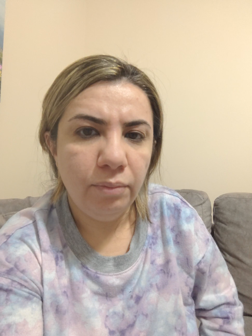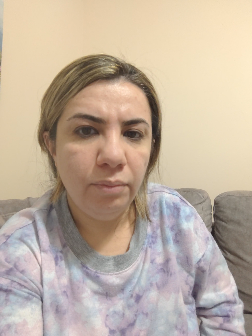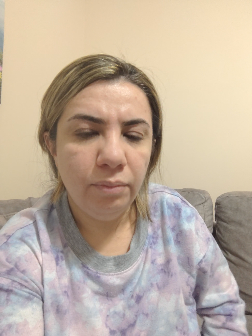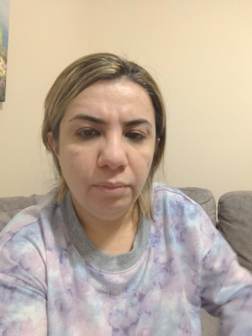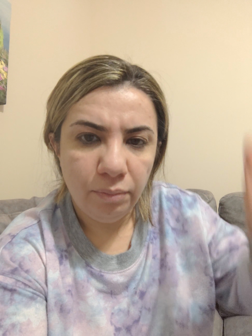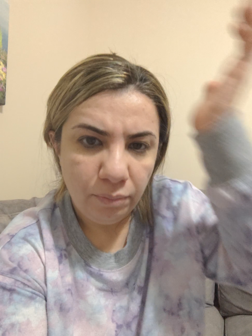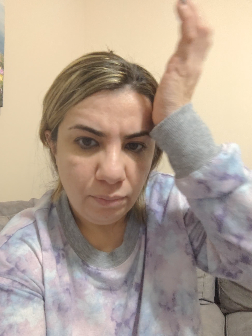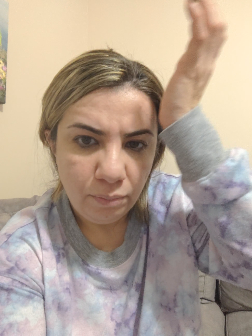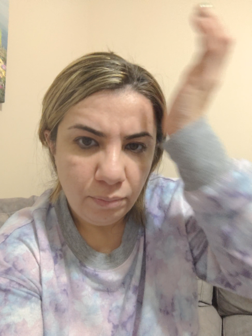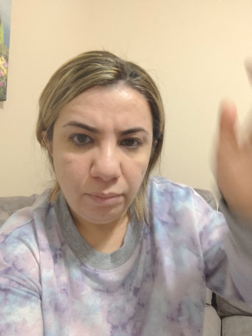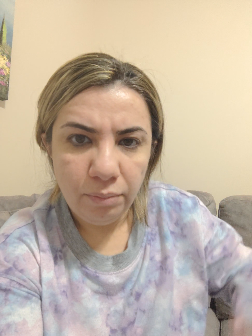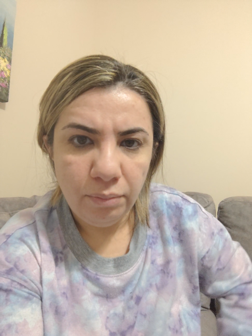garbage